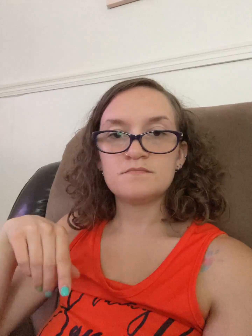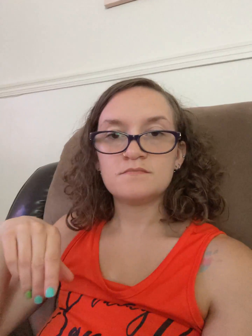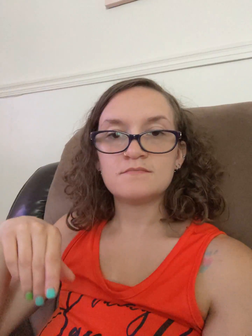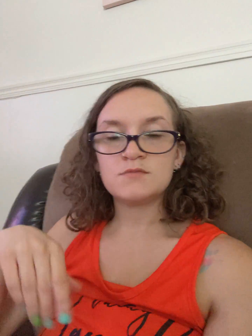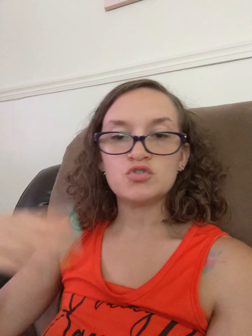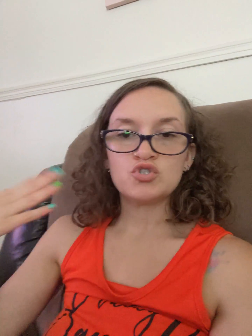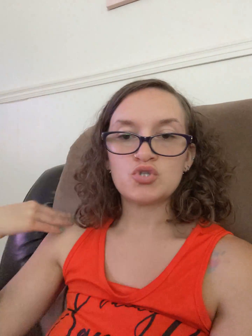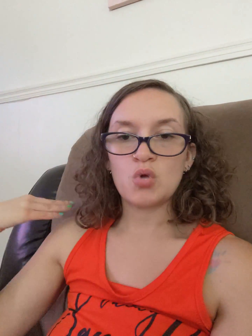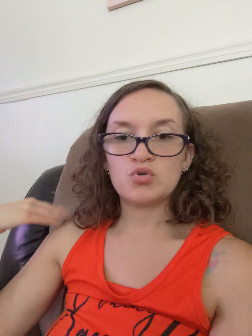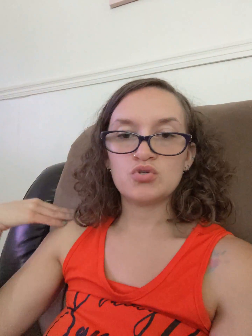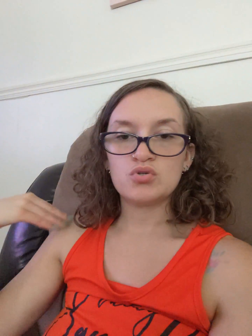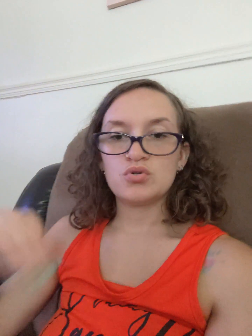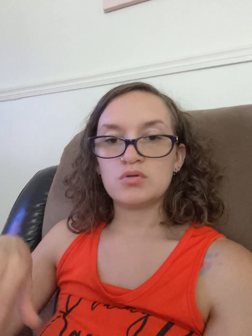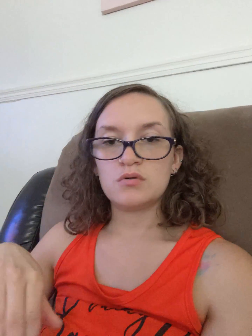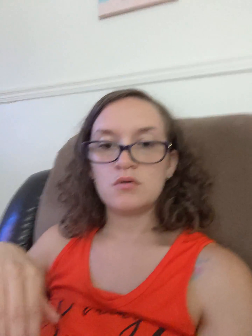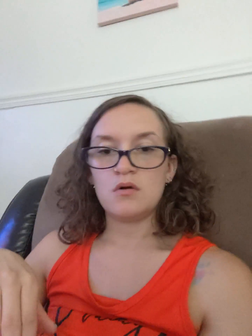shoulder